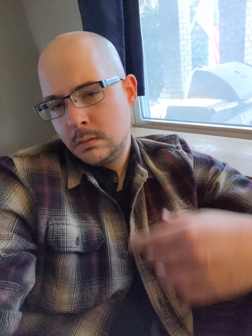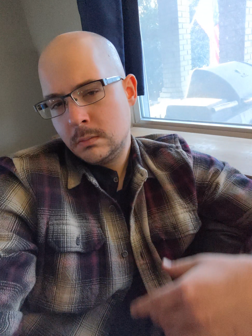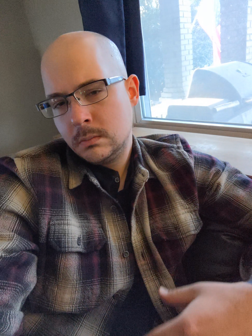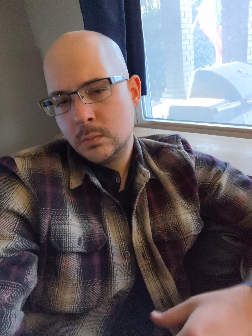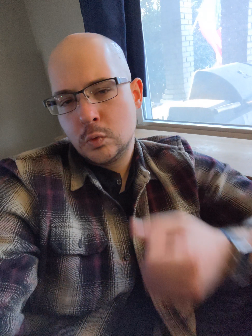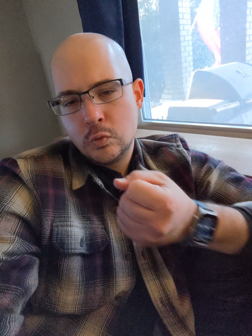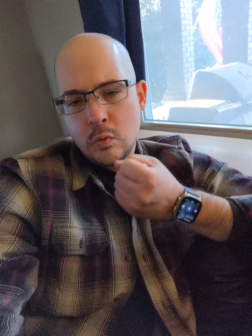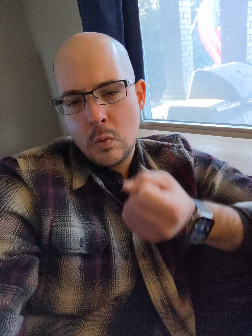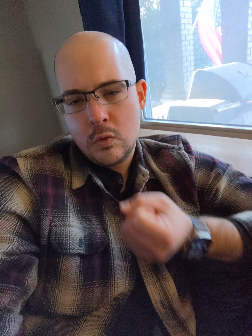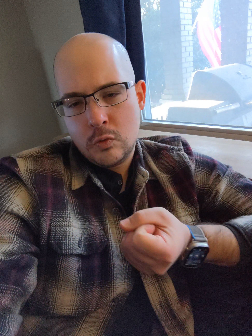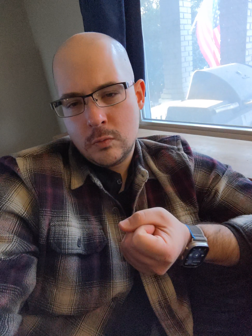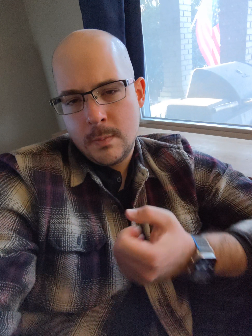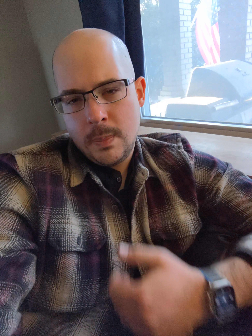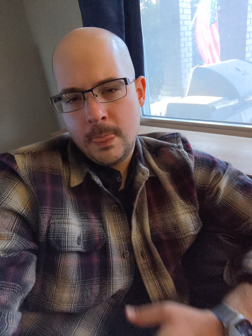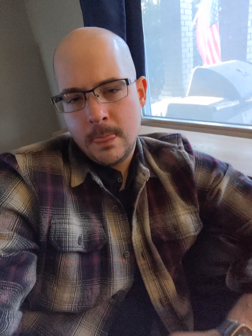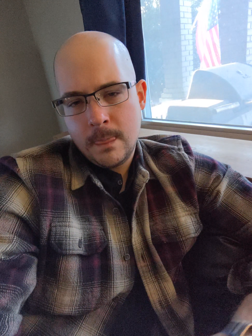drawer